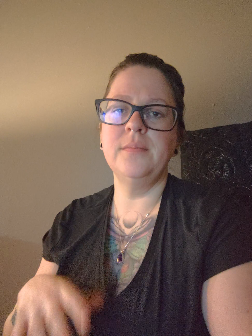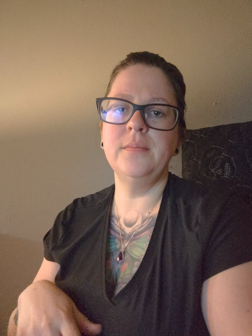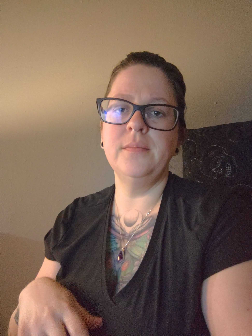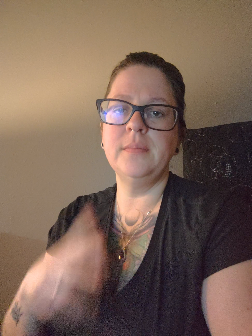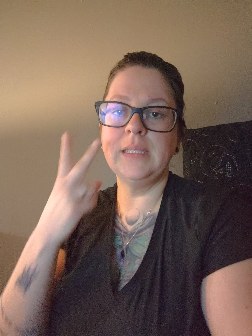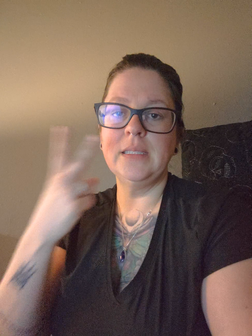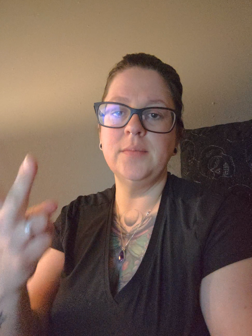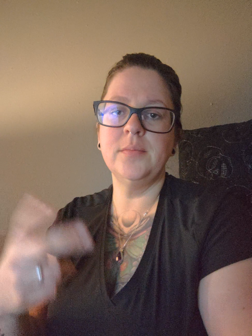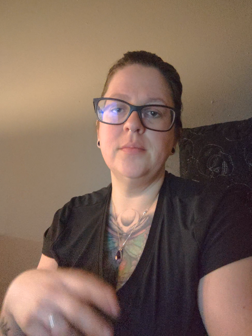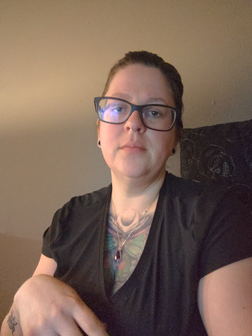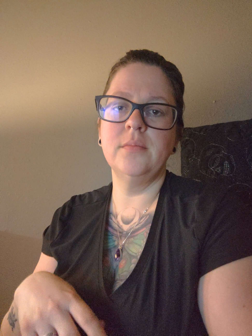see